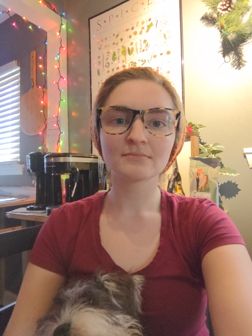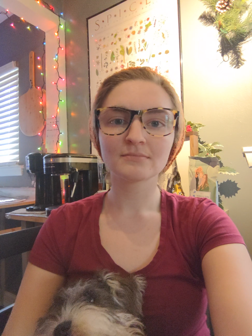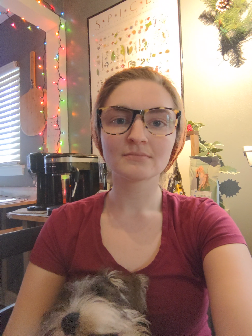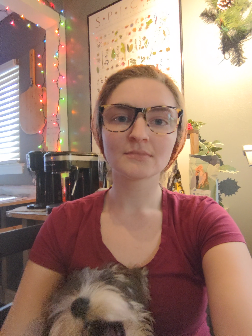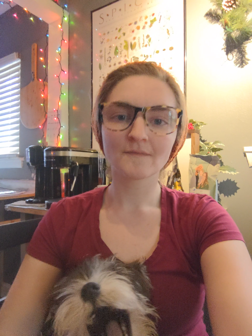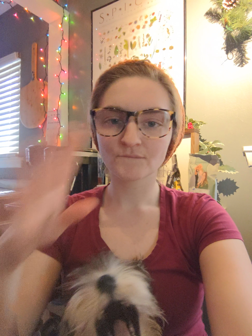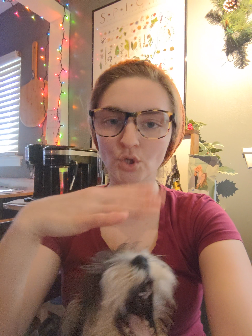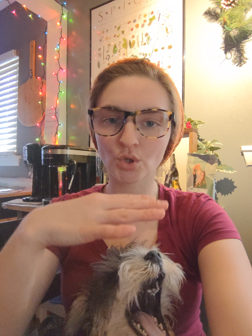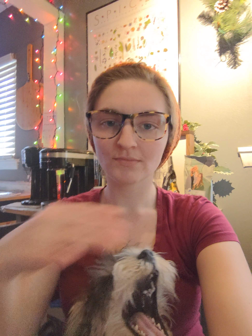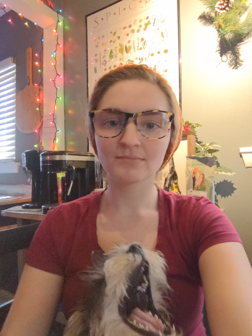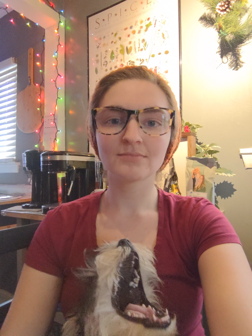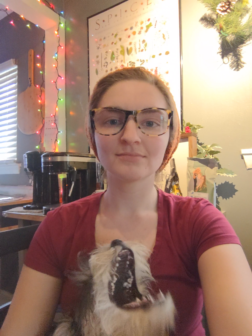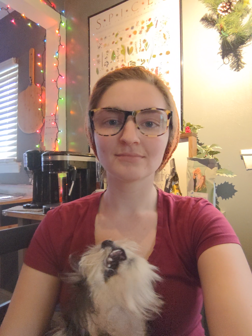fall